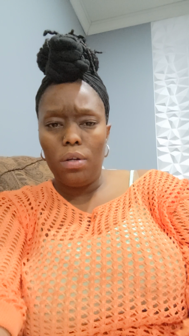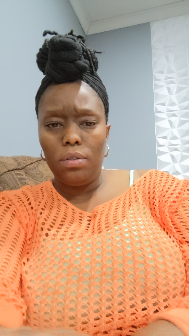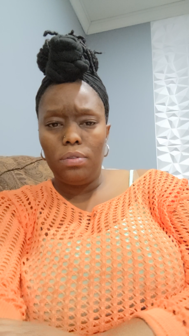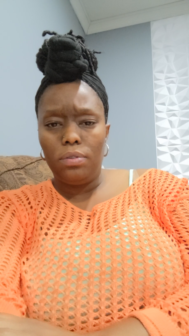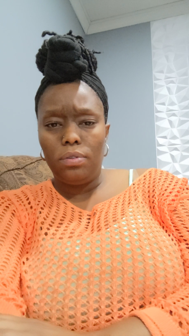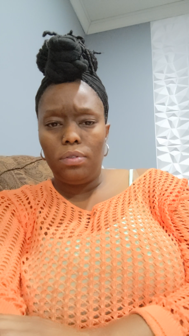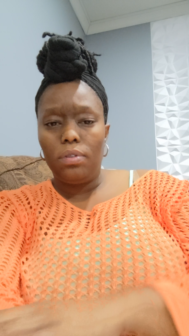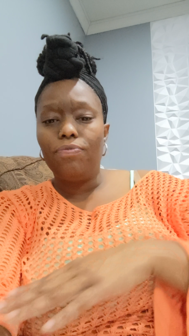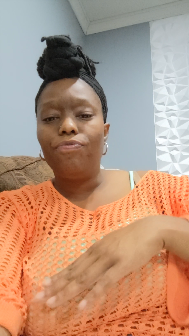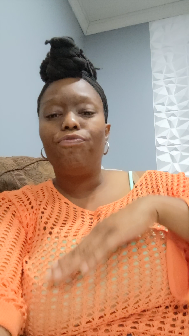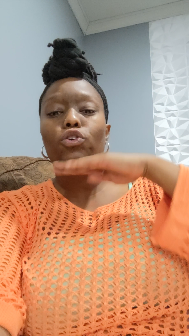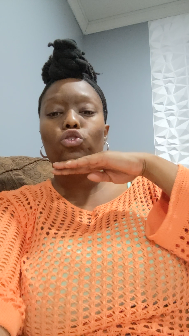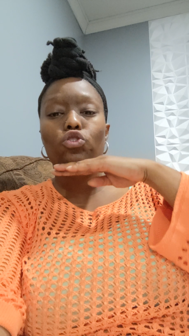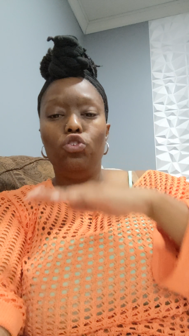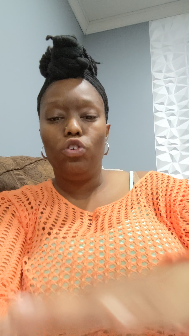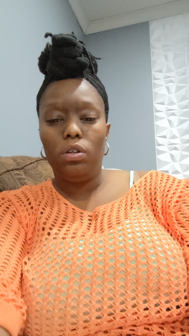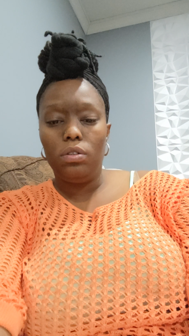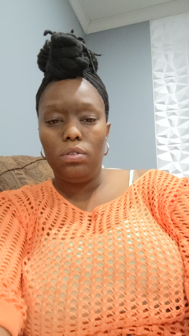full